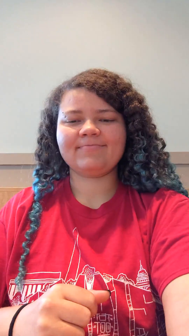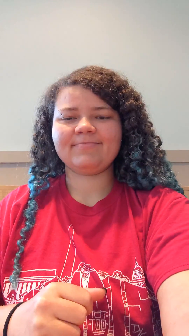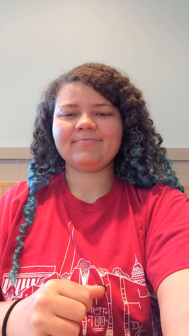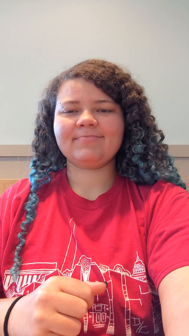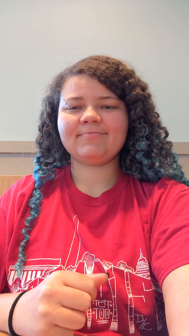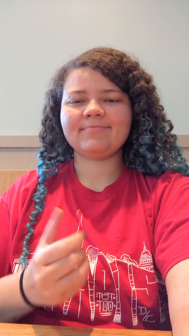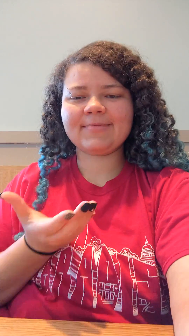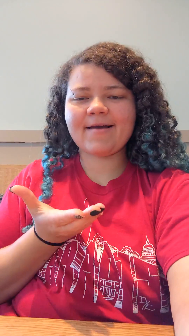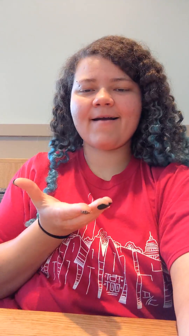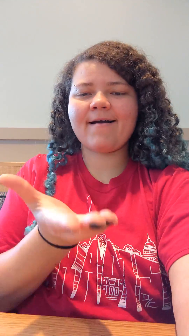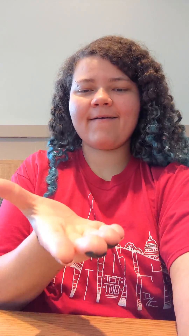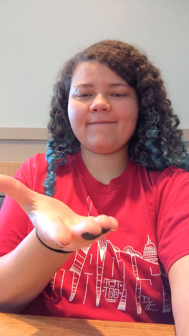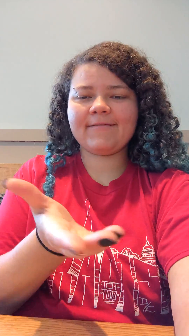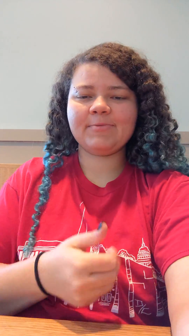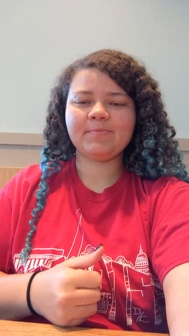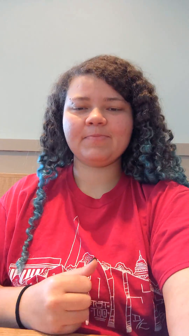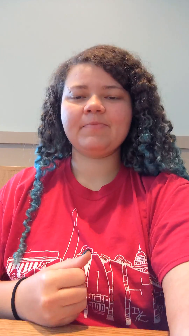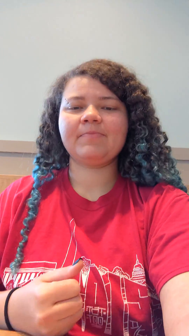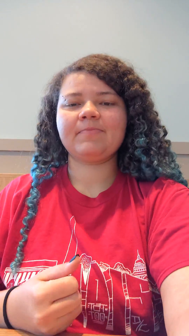oven